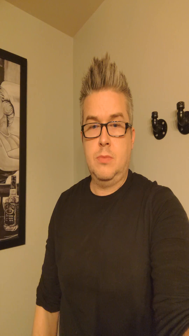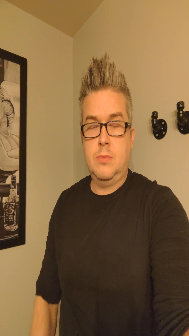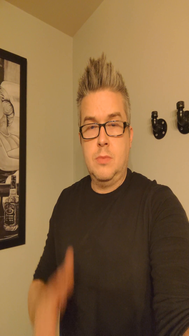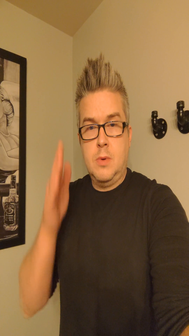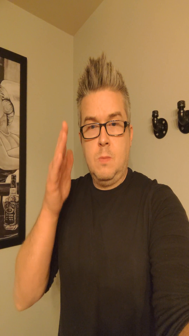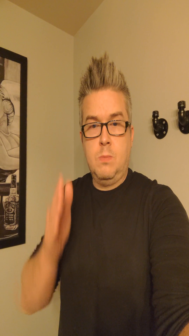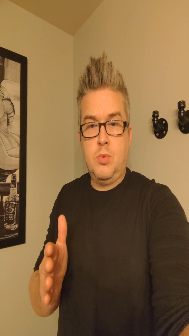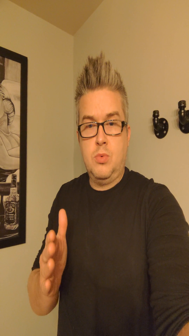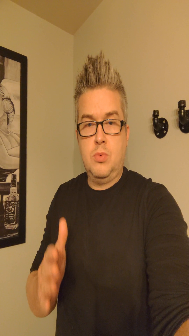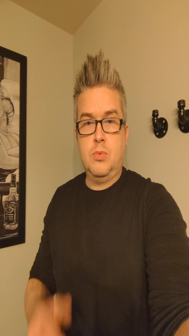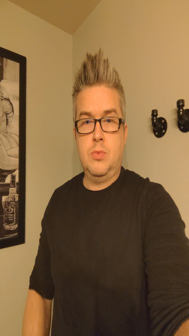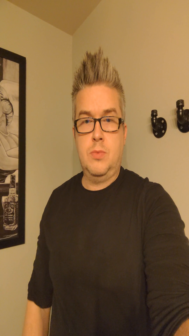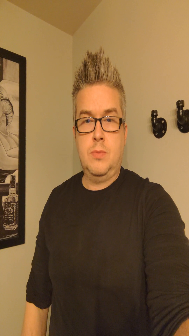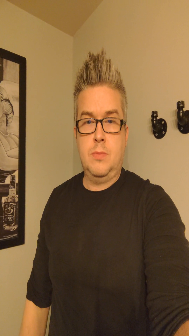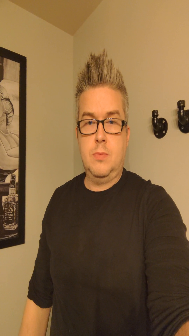person